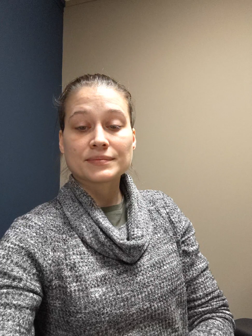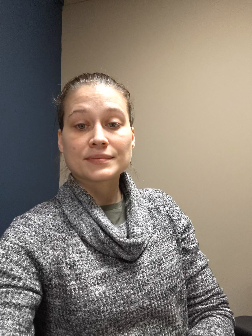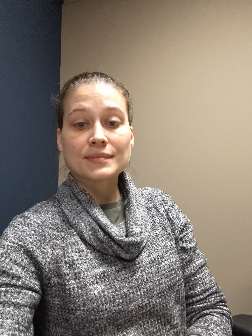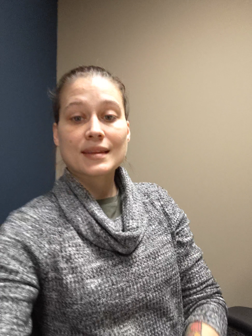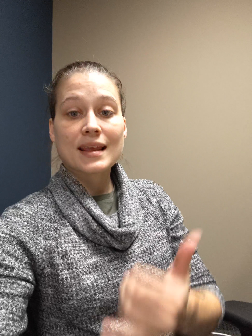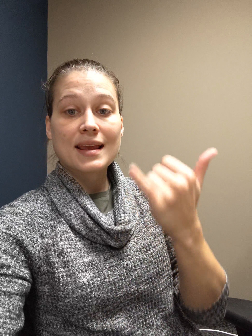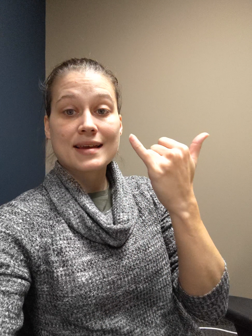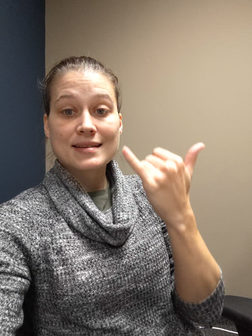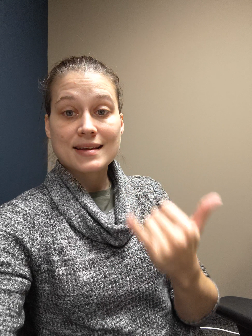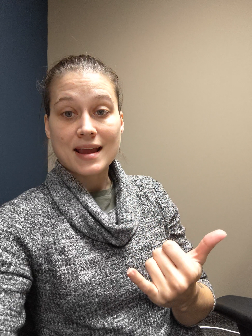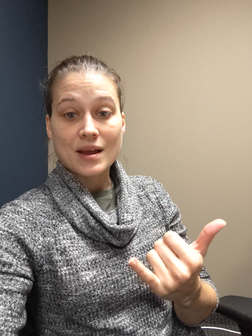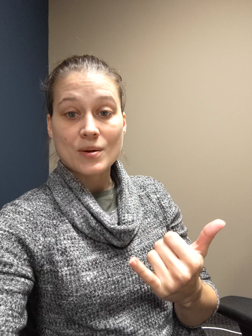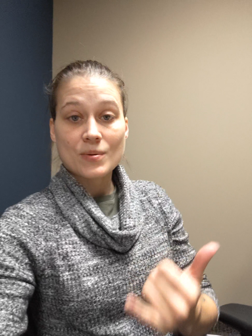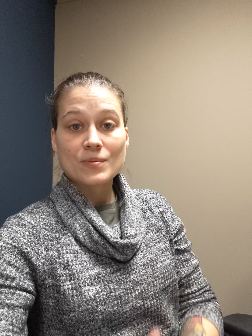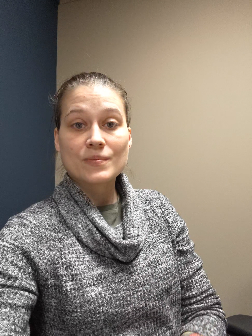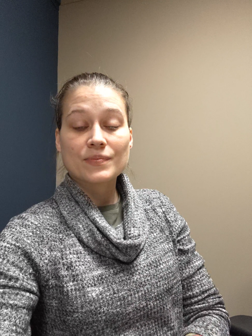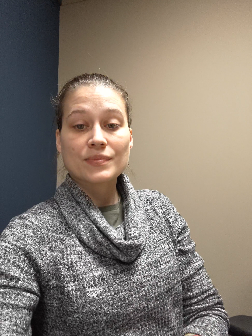now